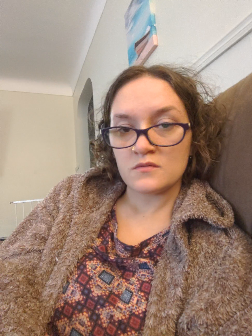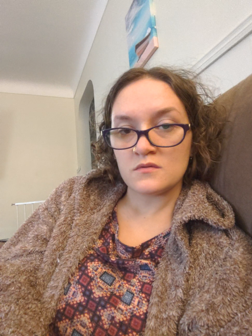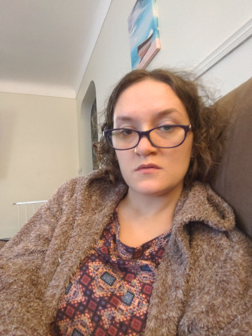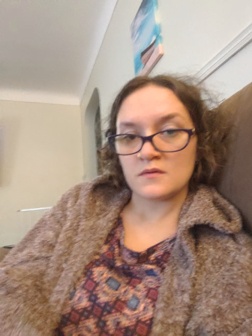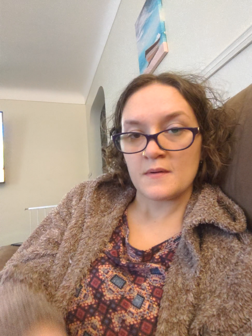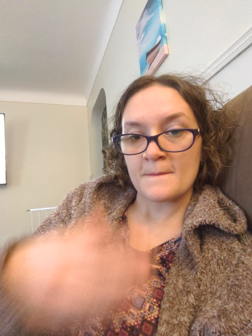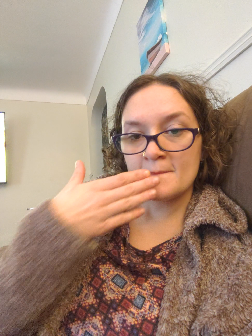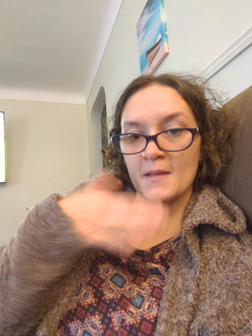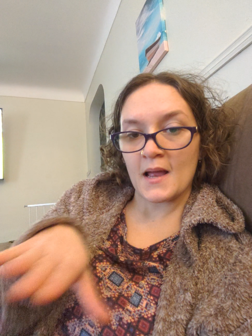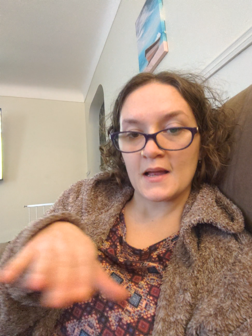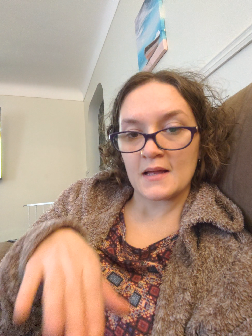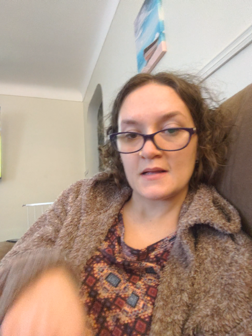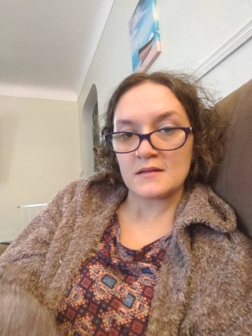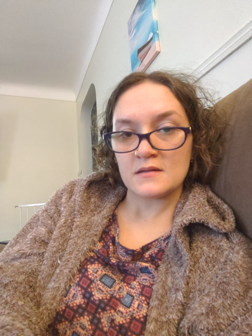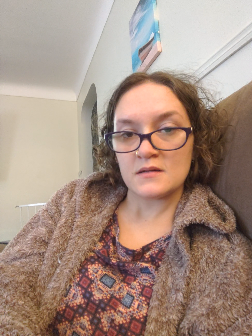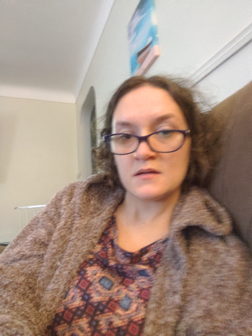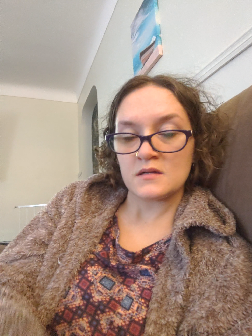bad